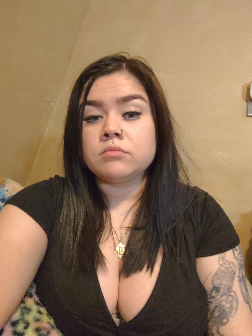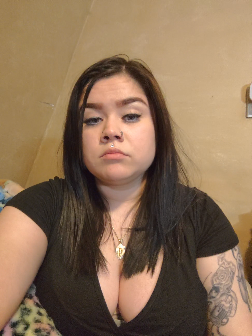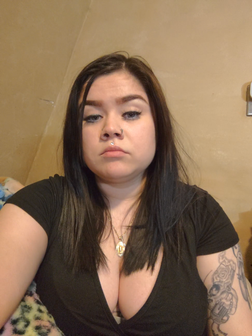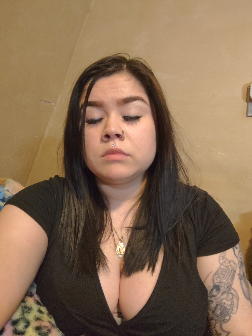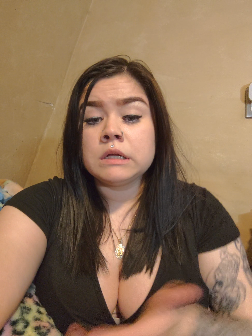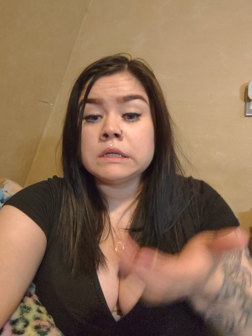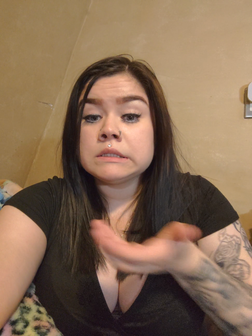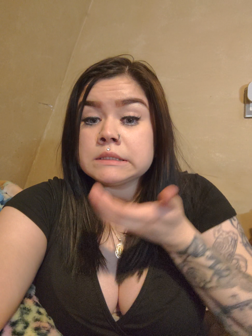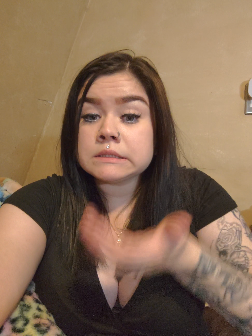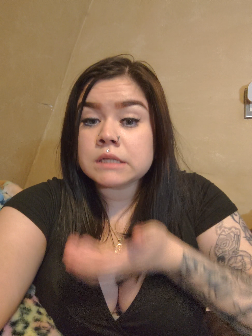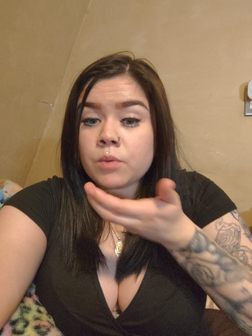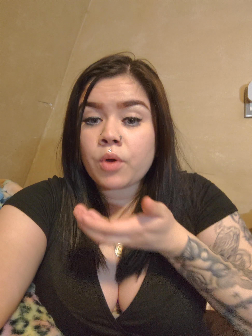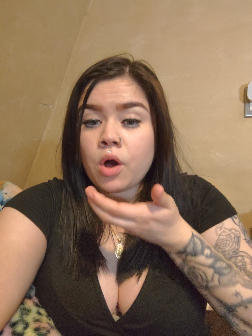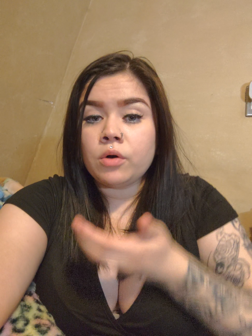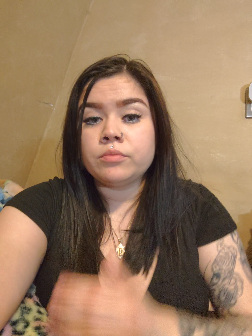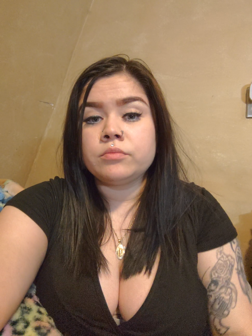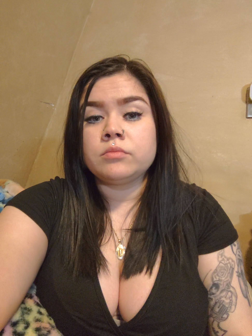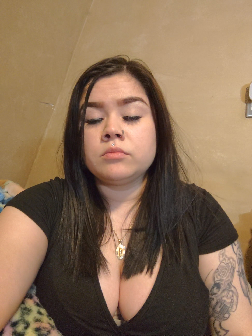cereal